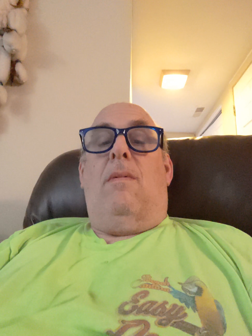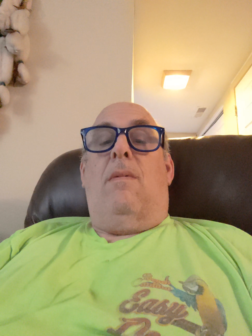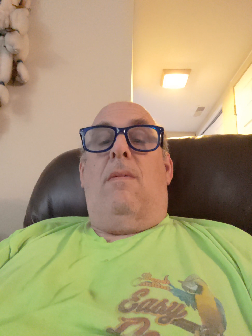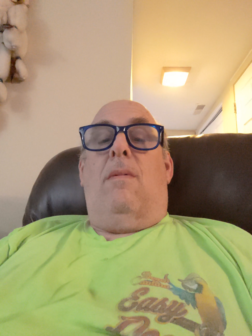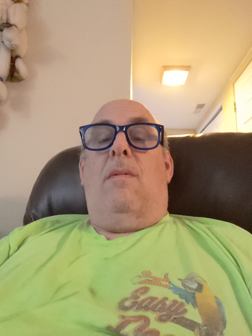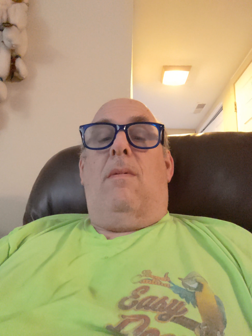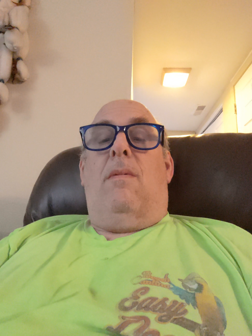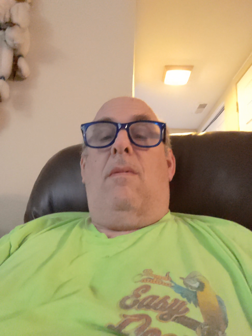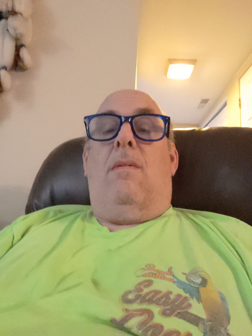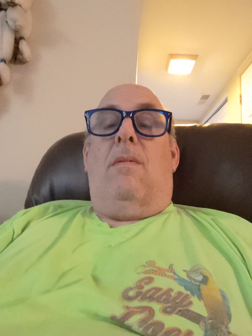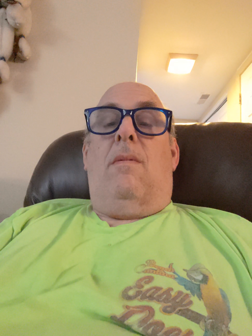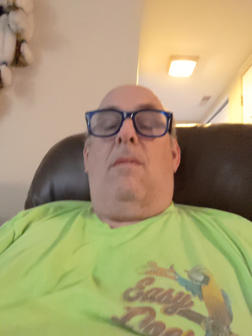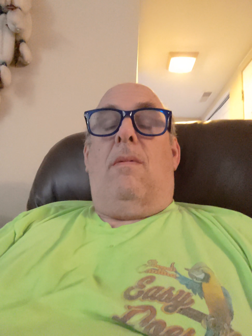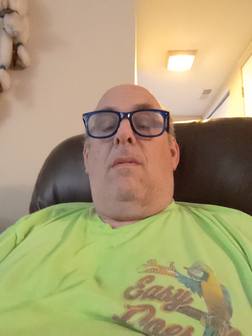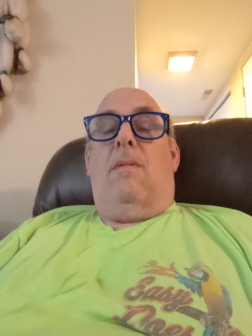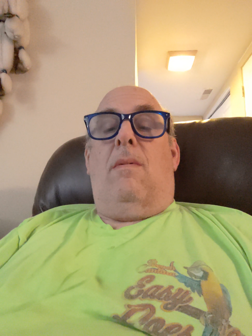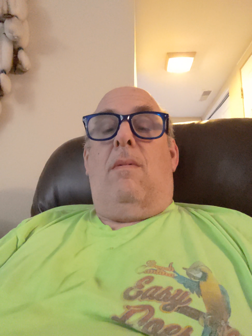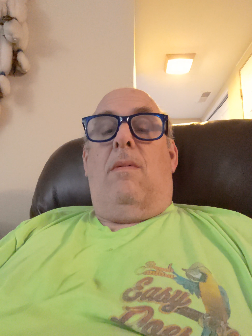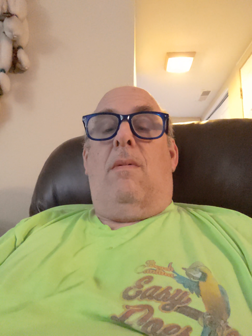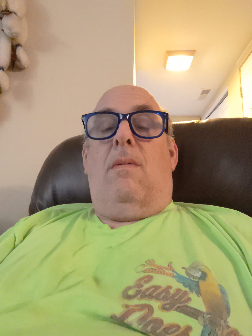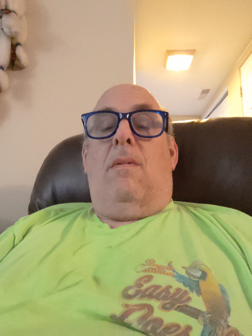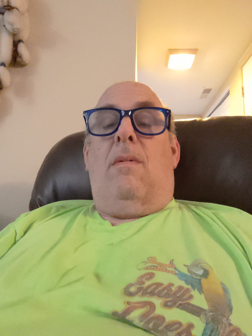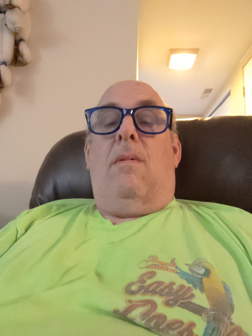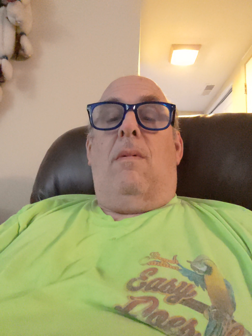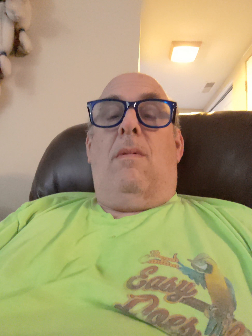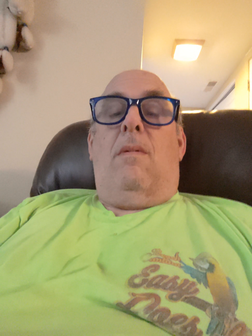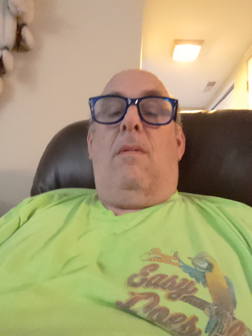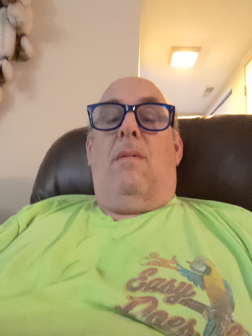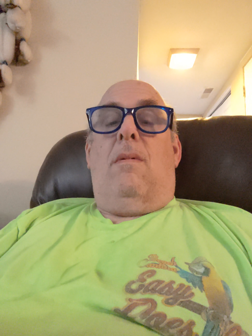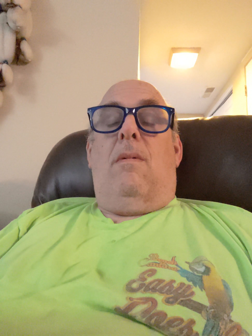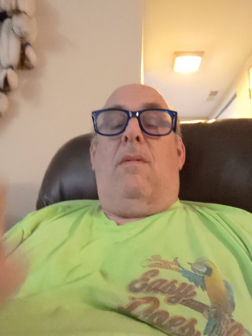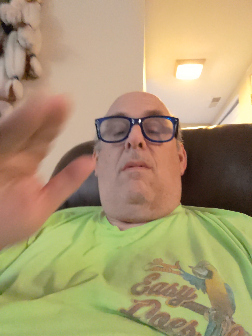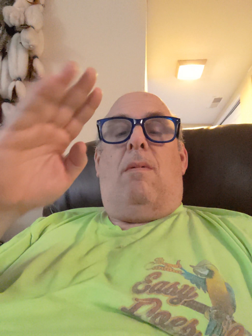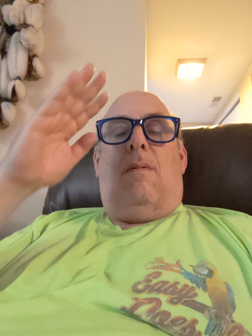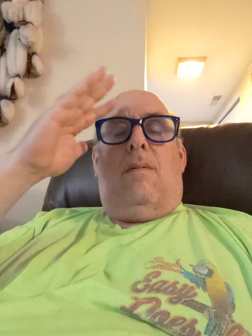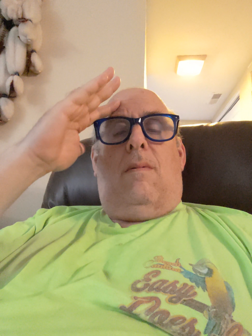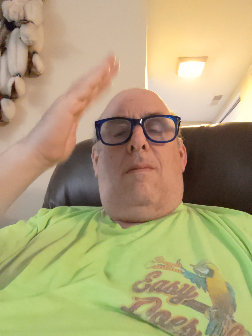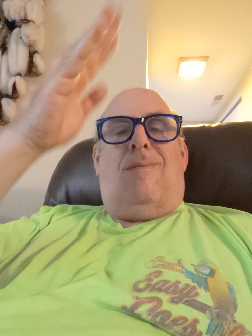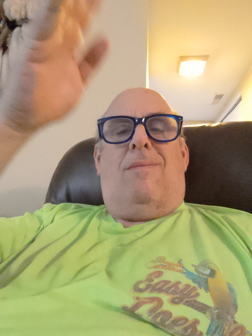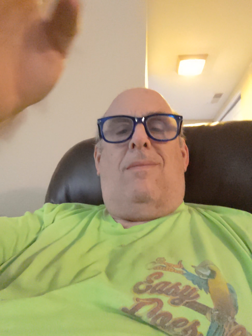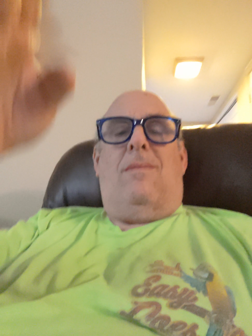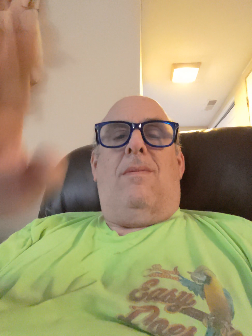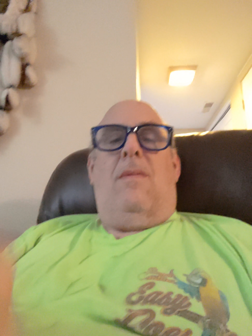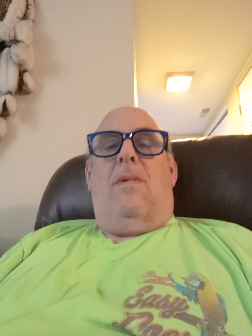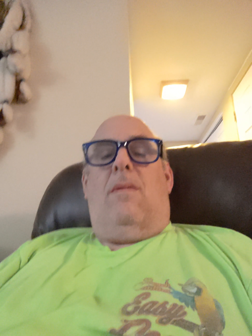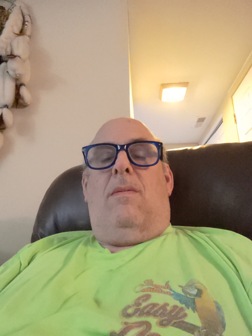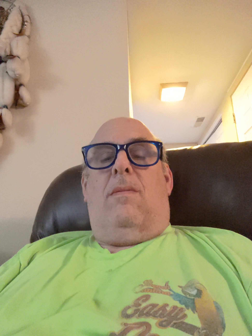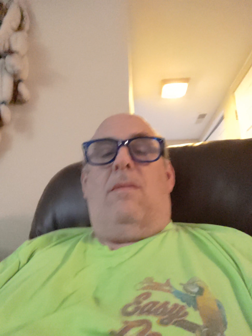pretend